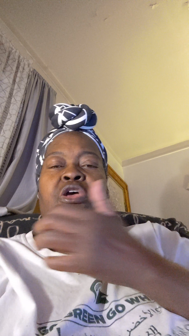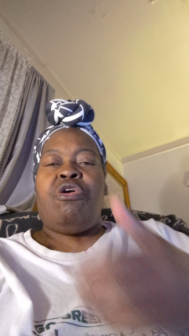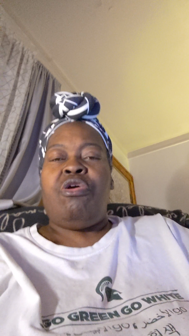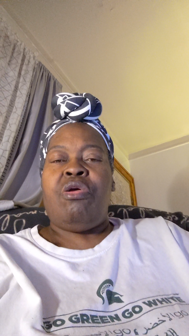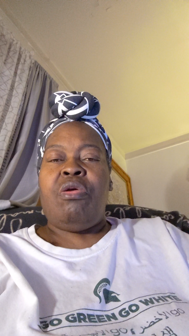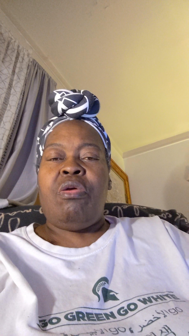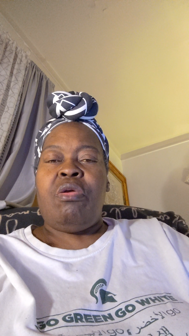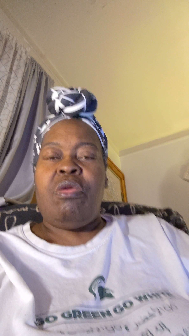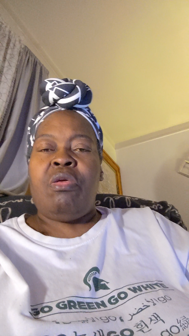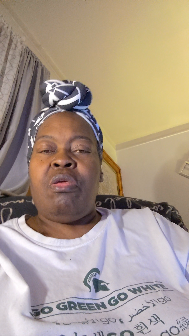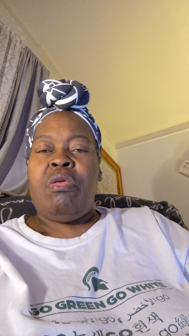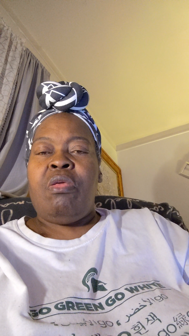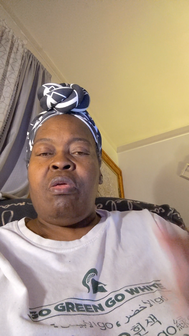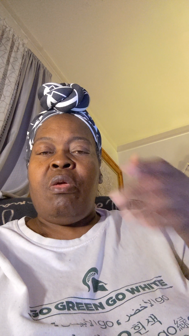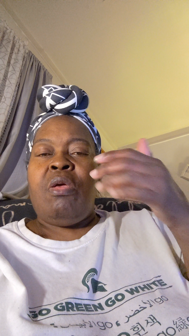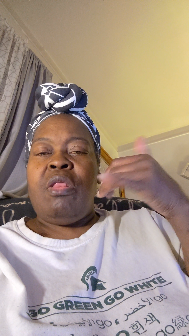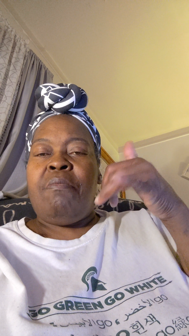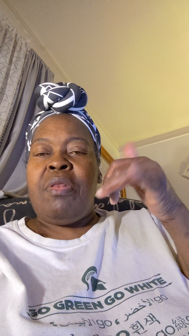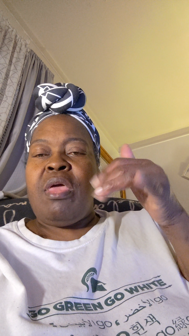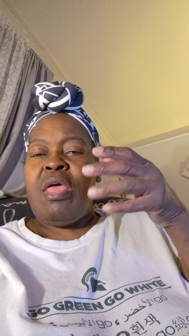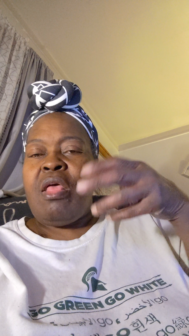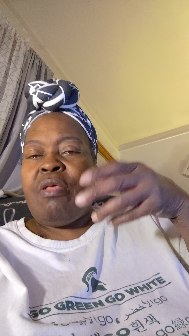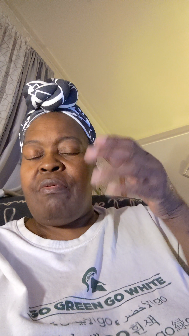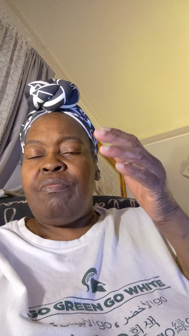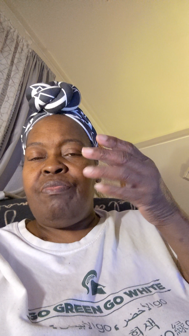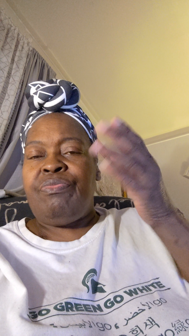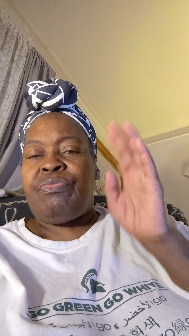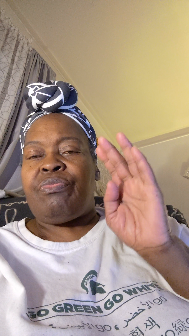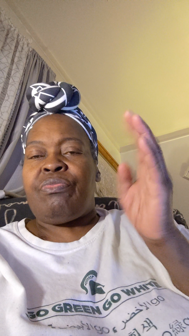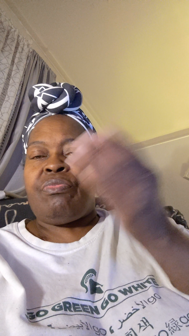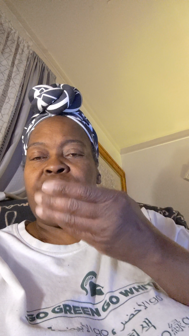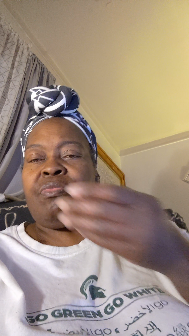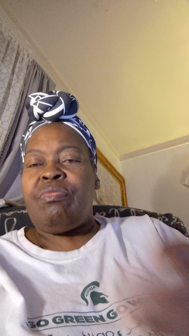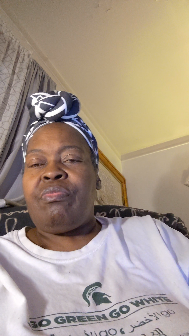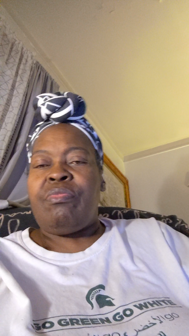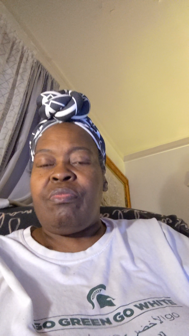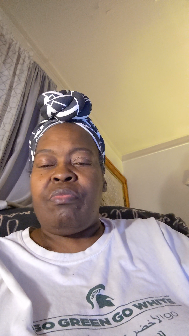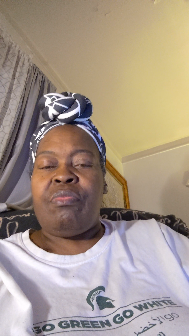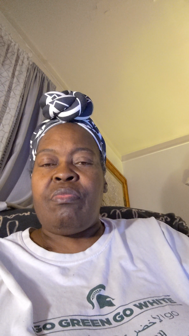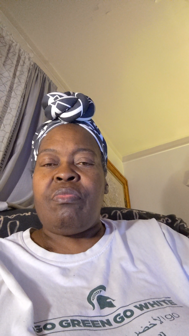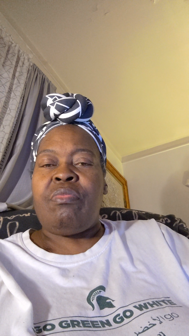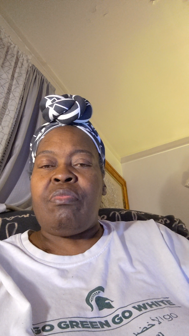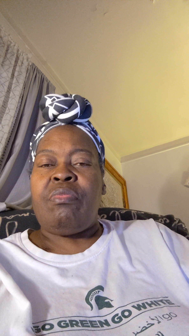playpen